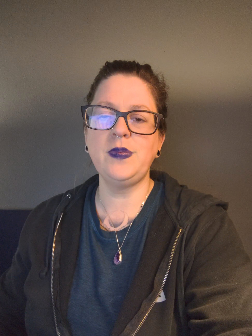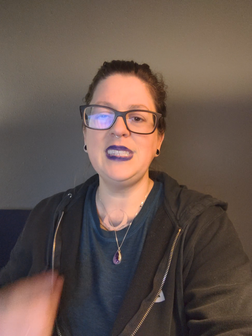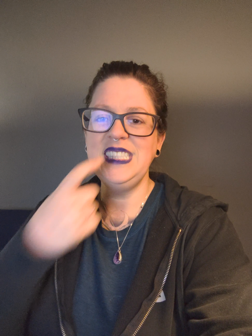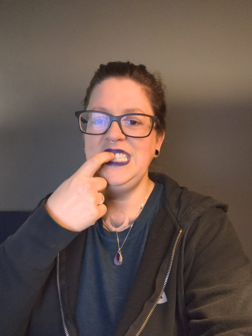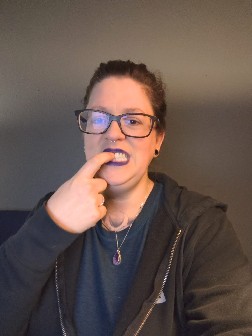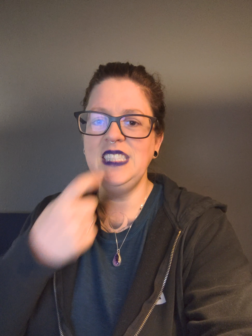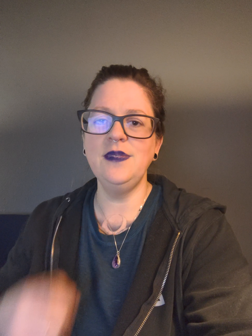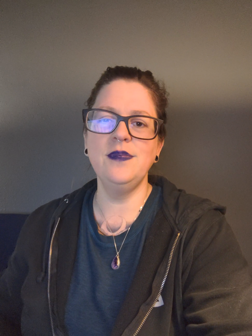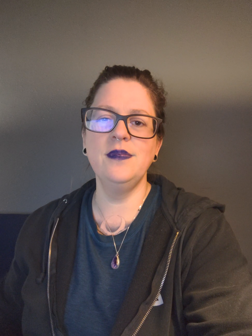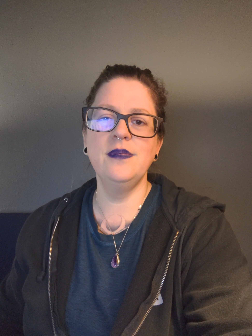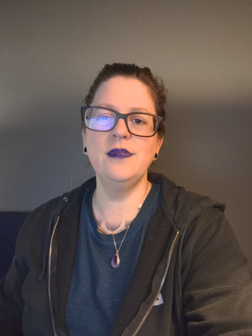window